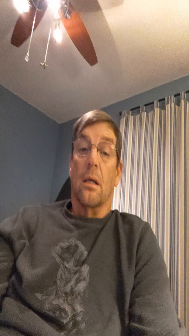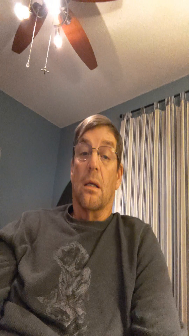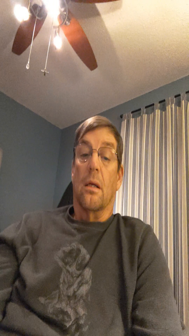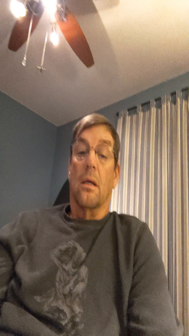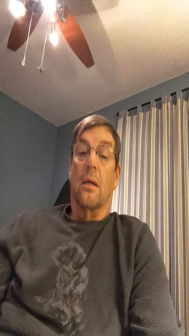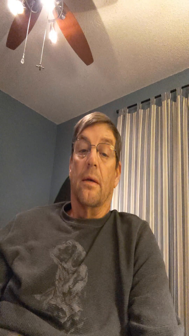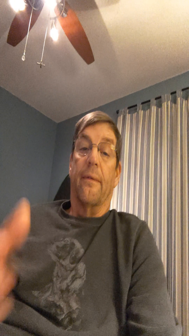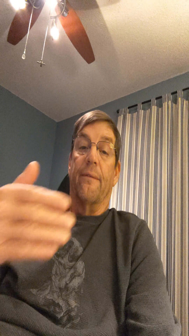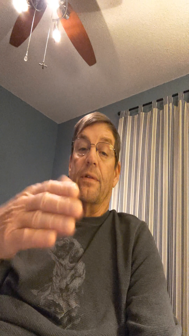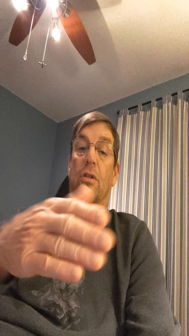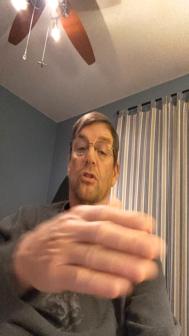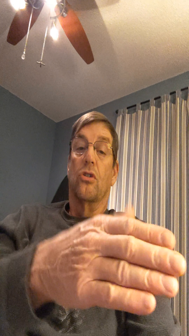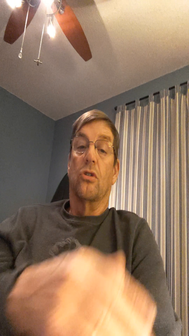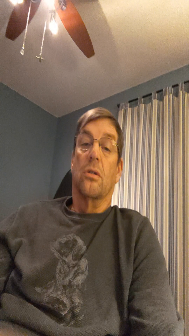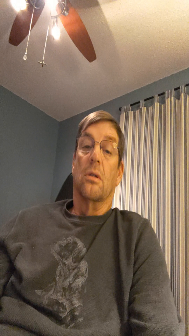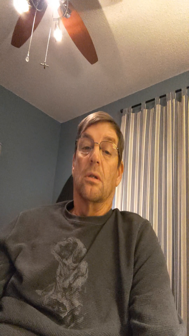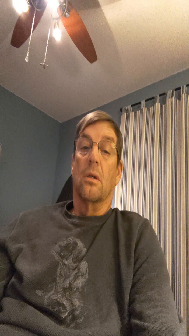fish